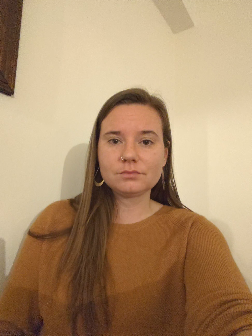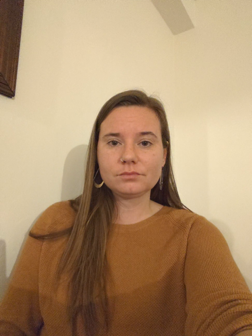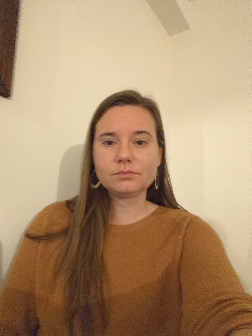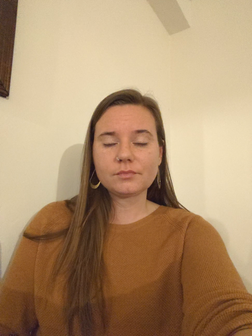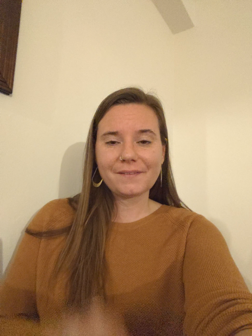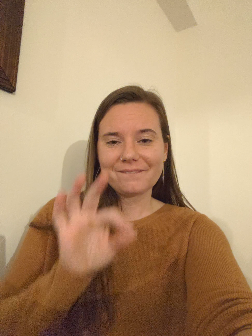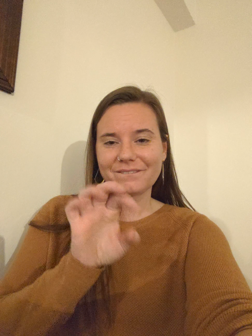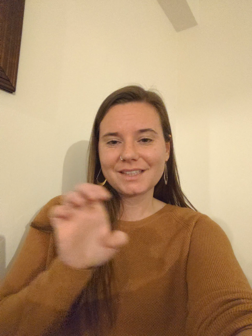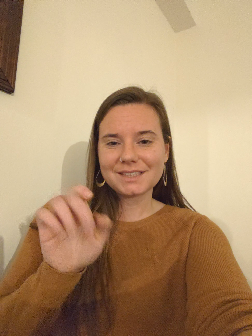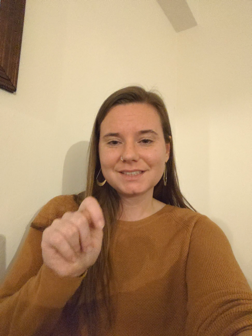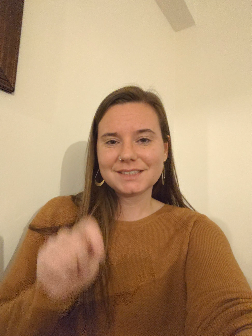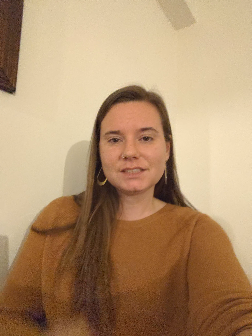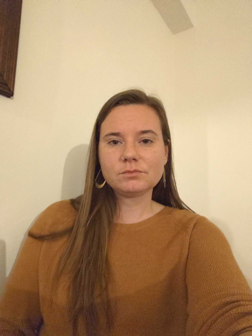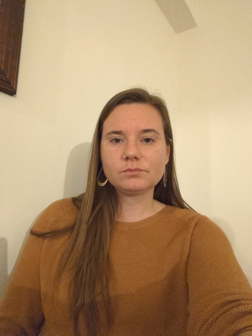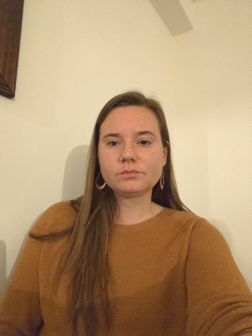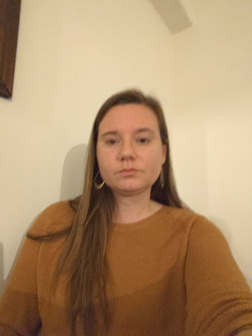feet